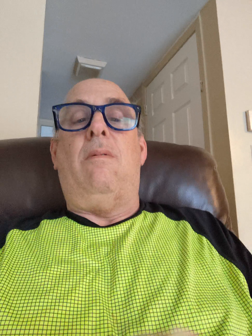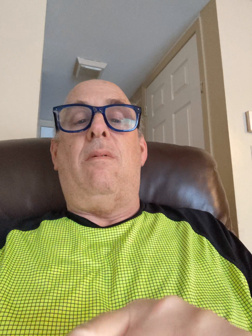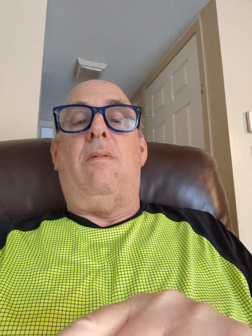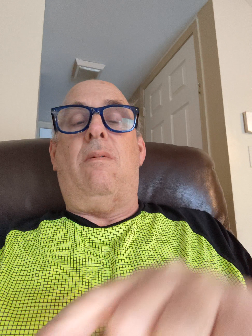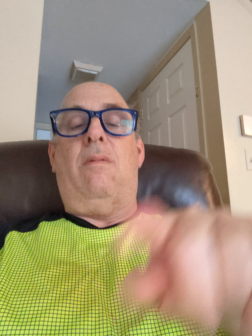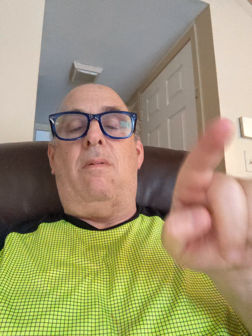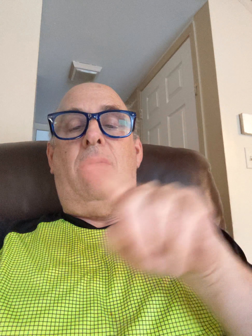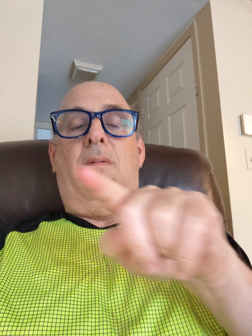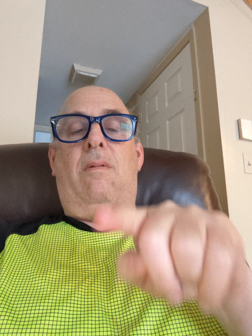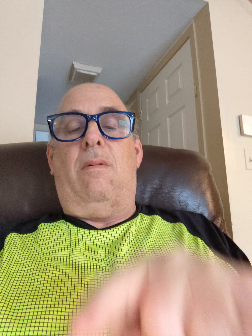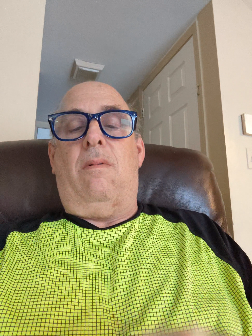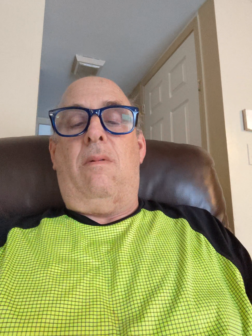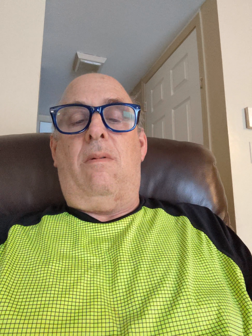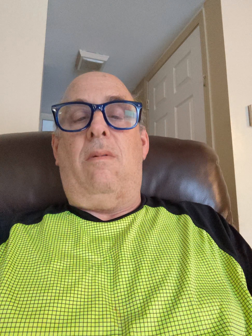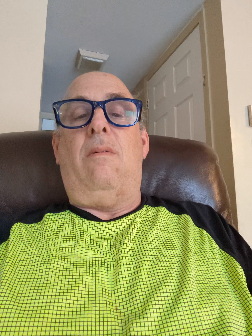same